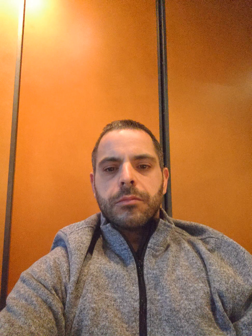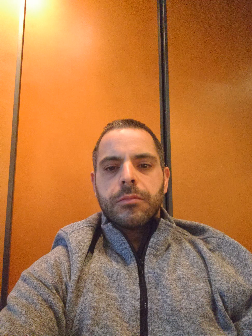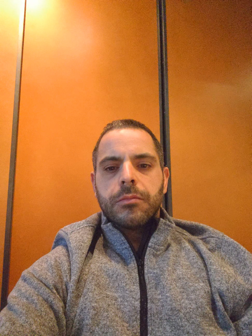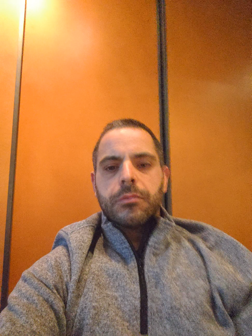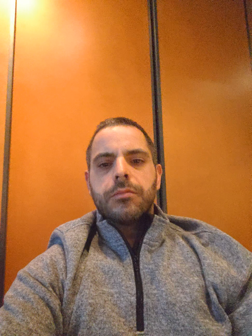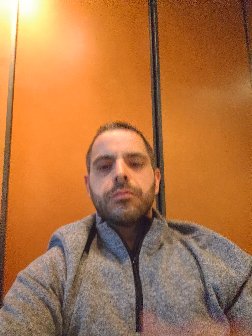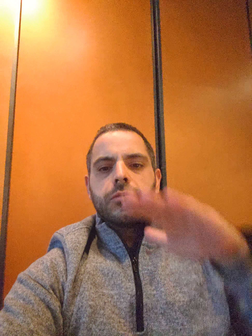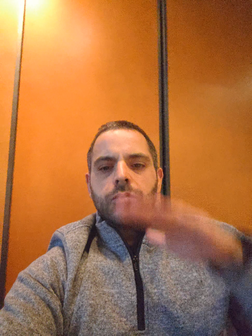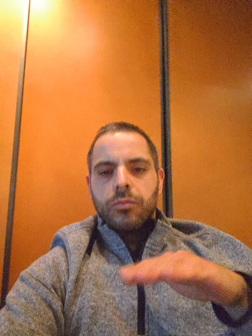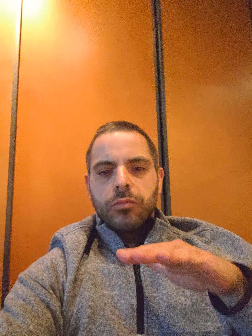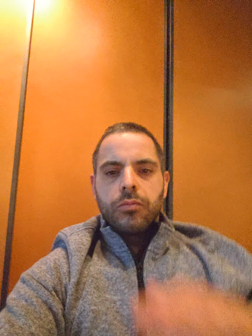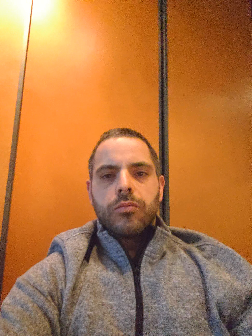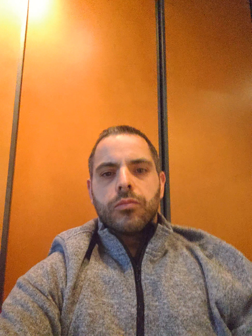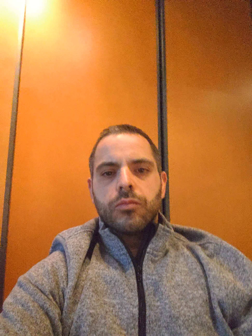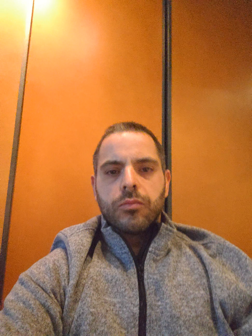on